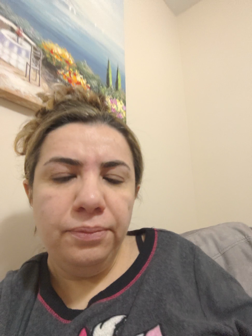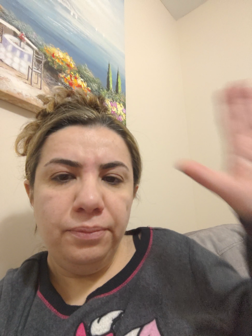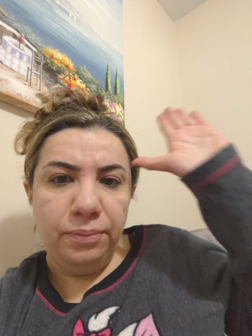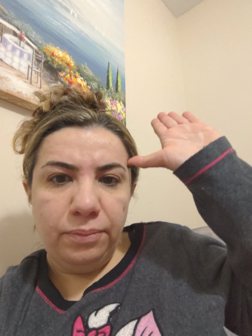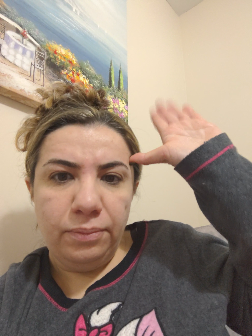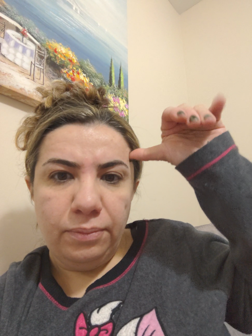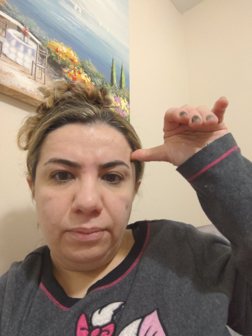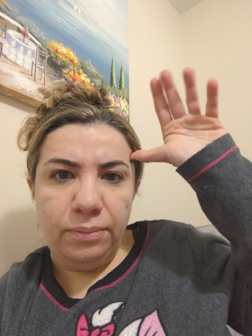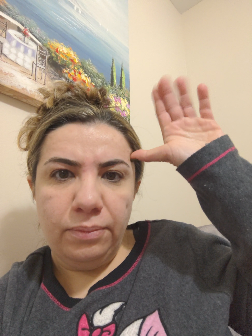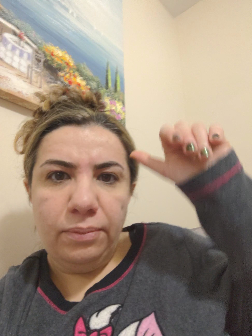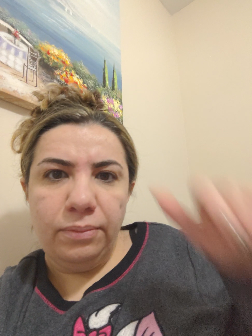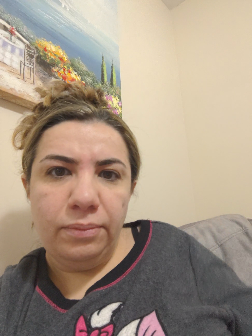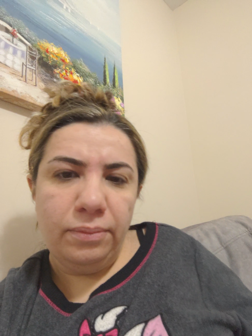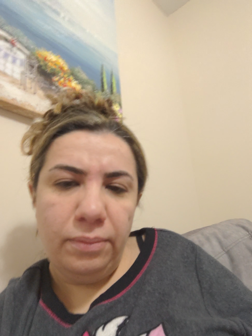donkey